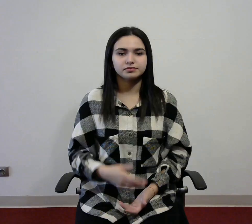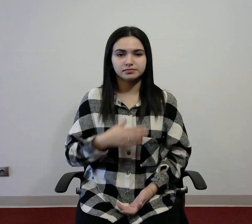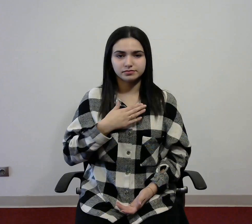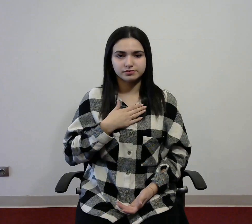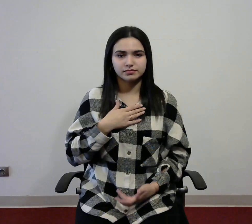mən